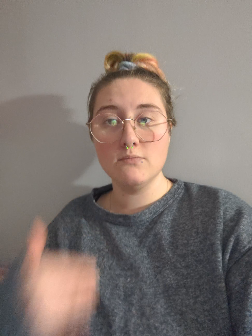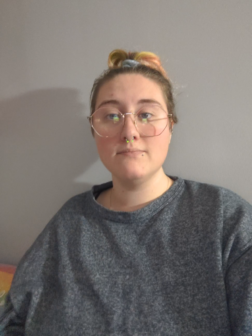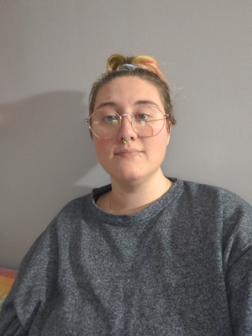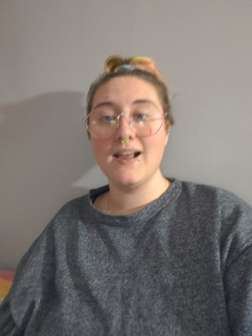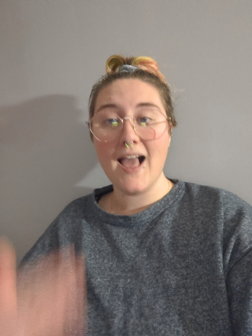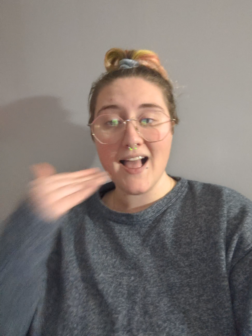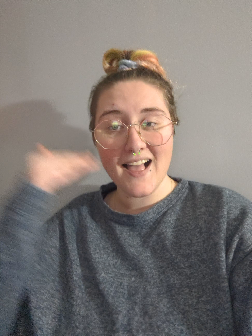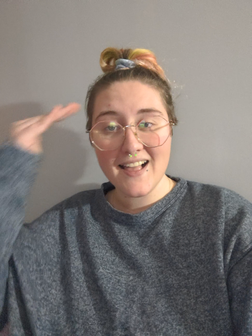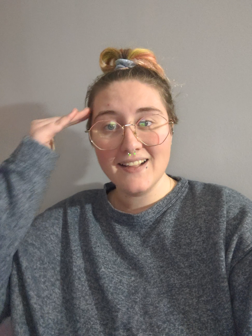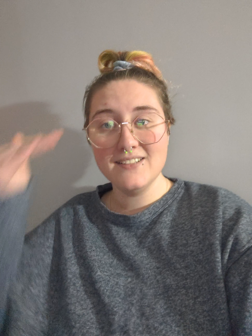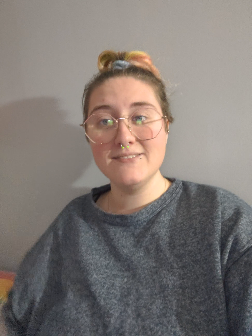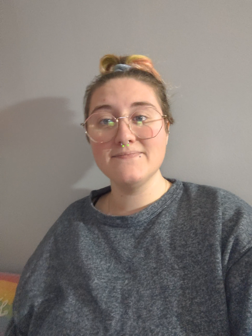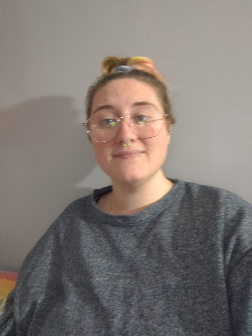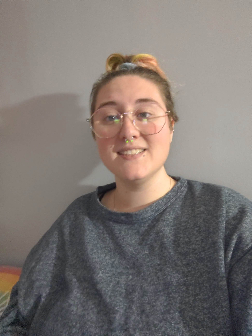head